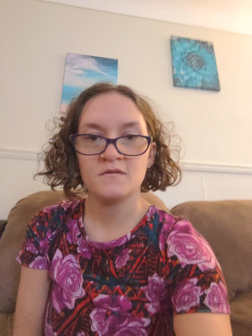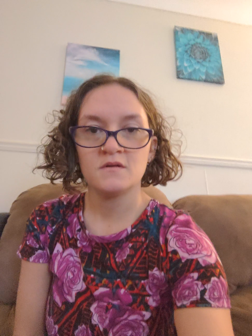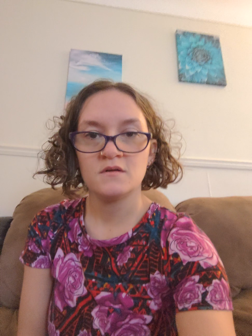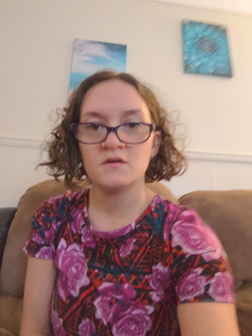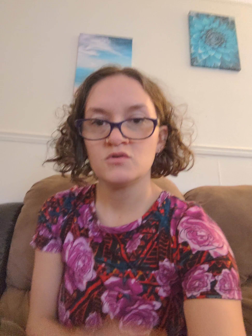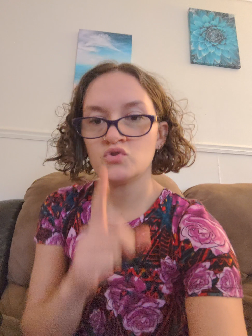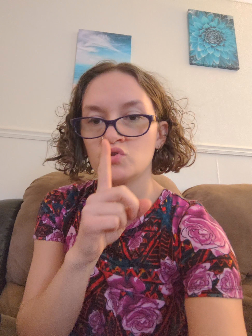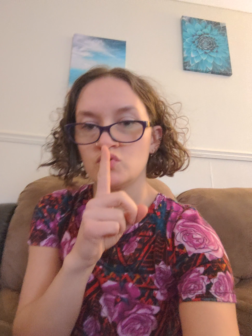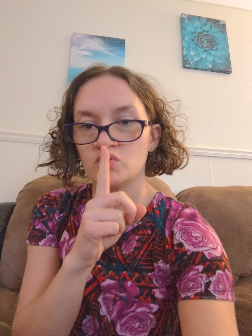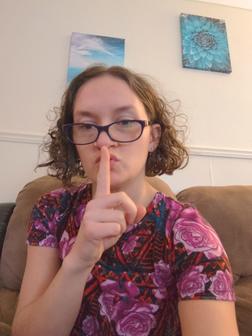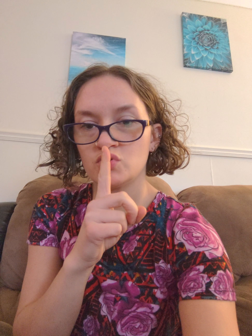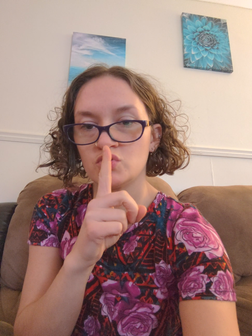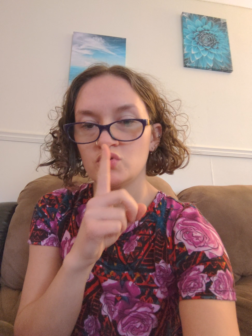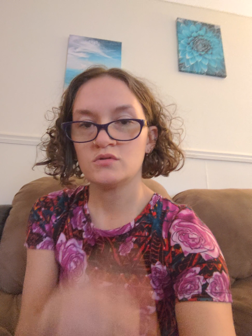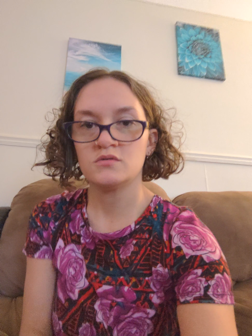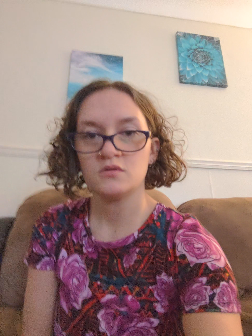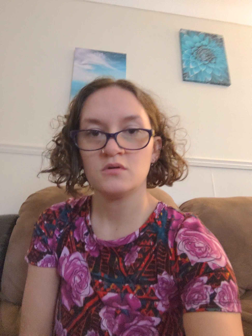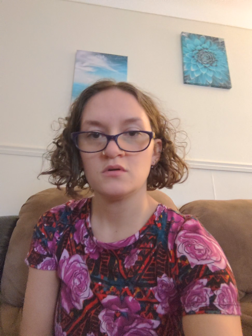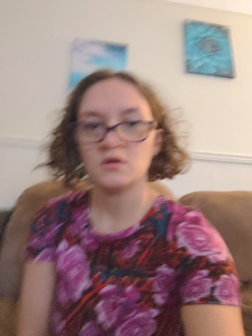shhh